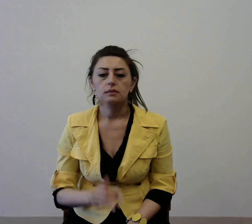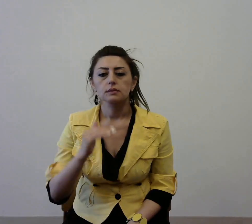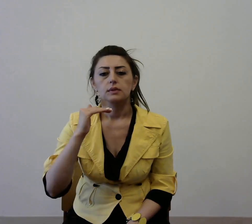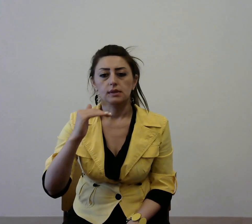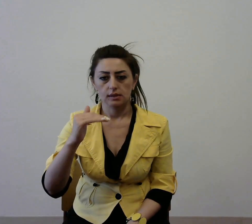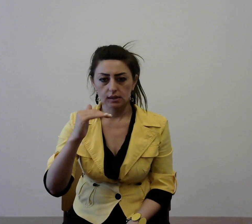siz